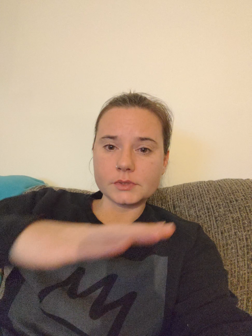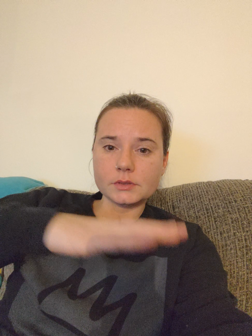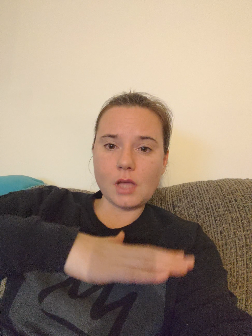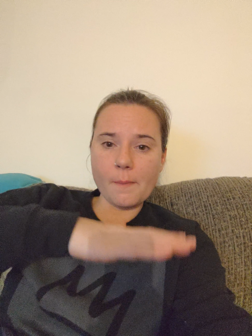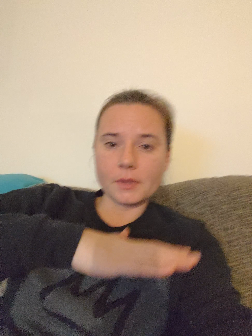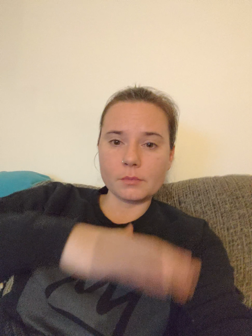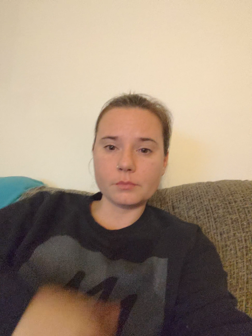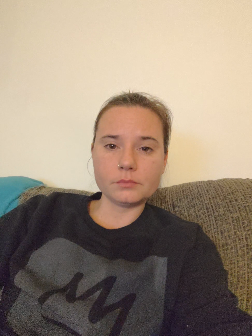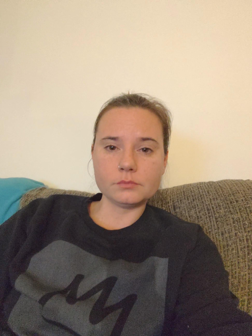table